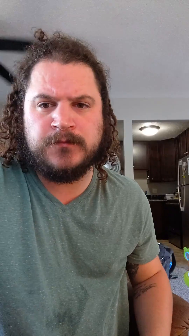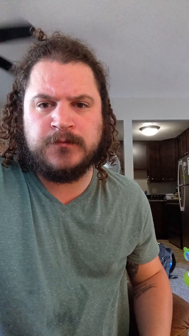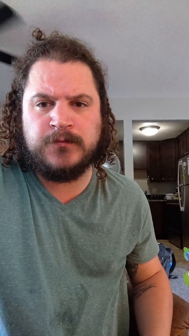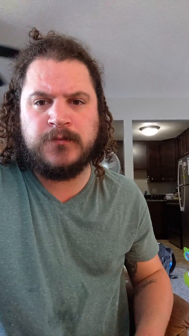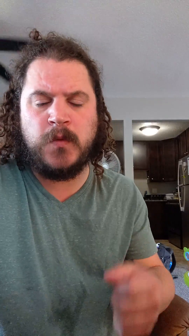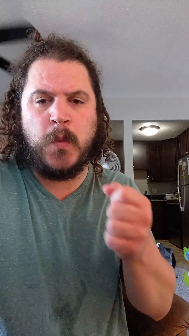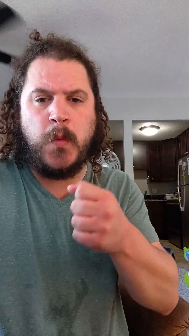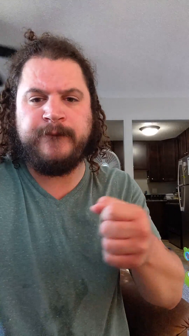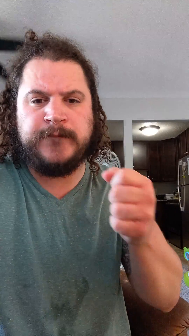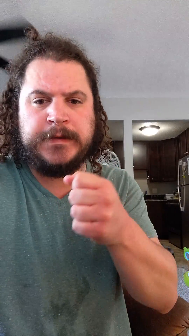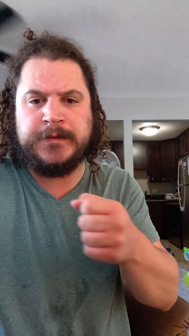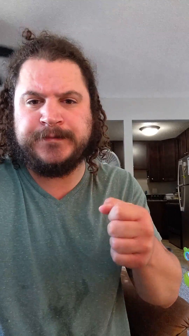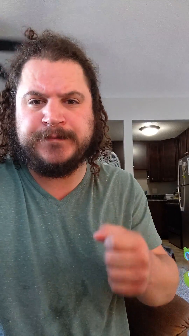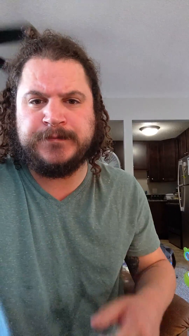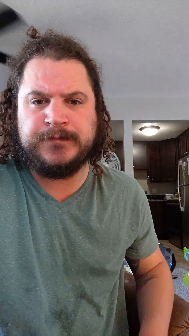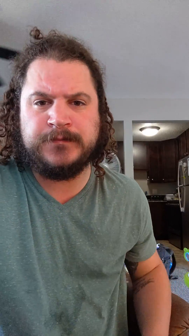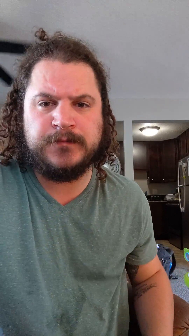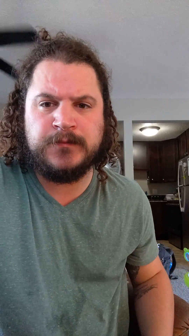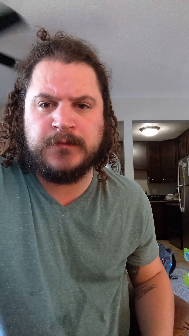coffee